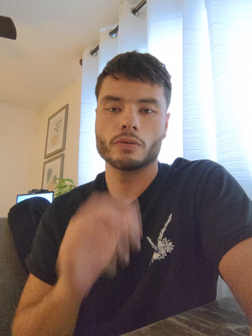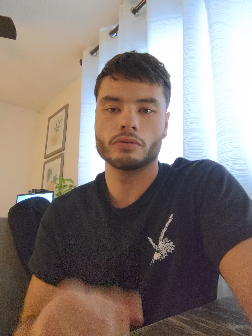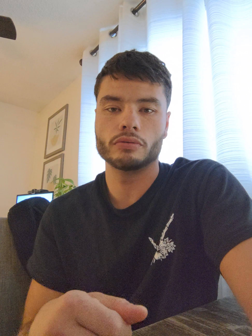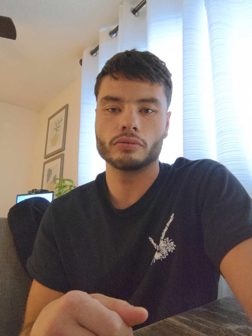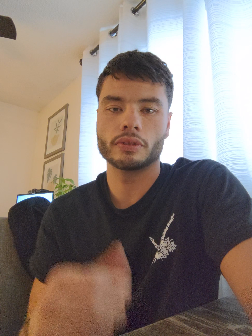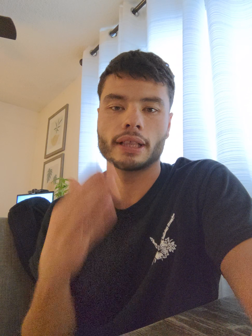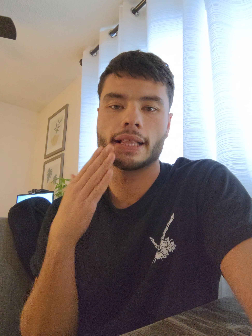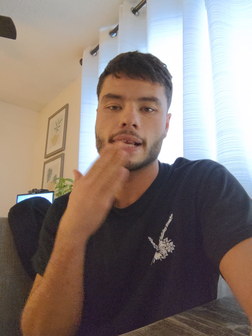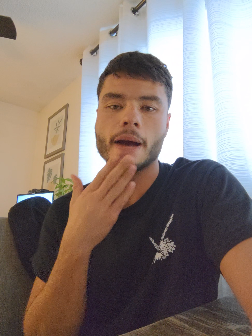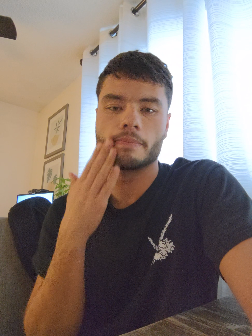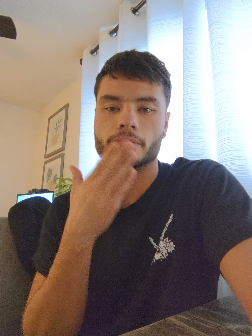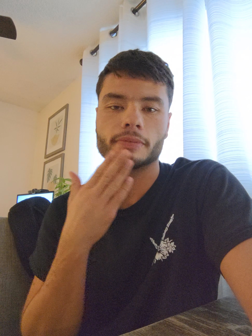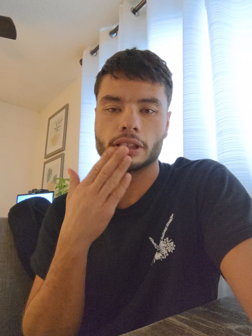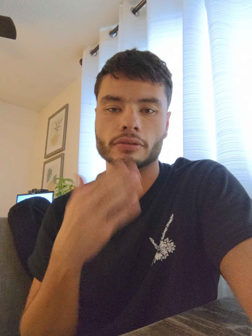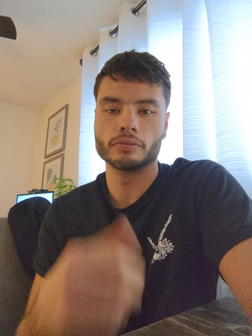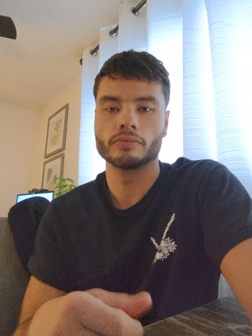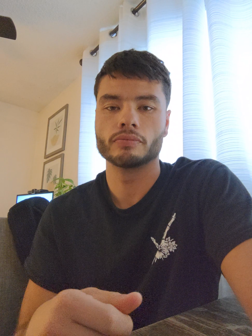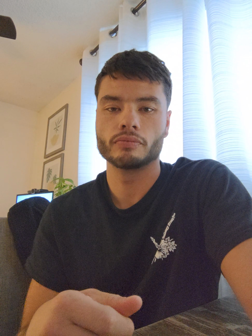napkin